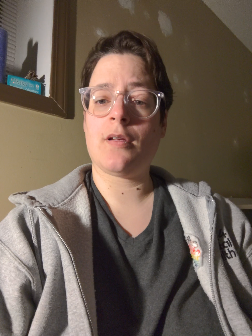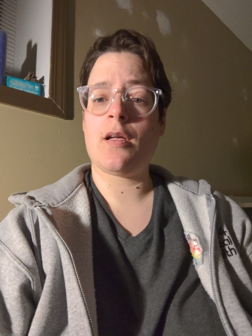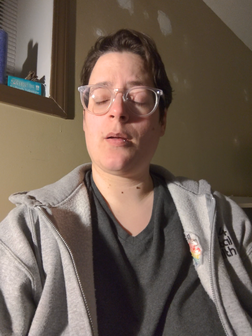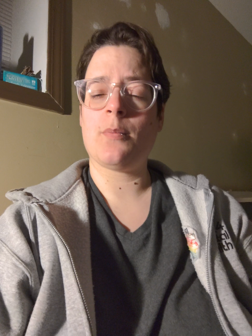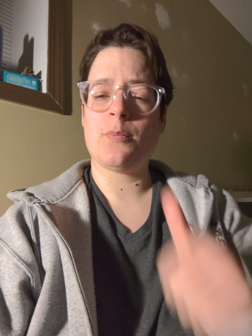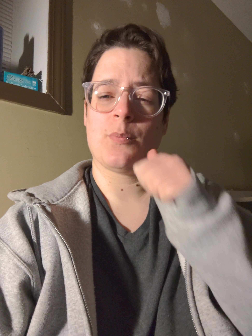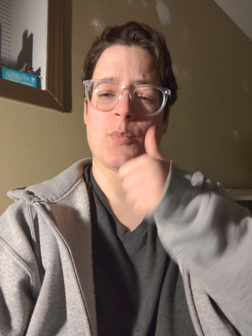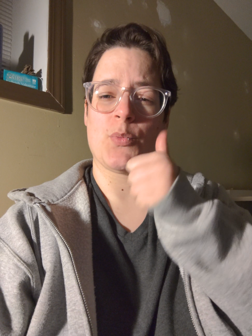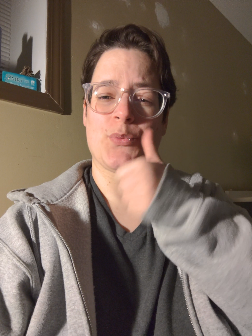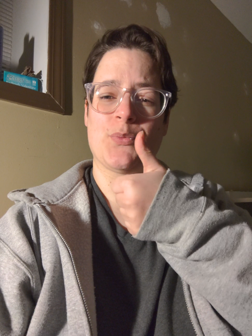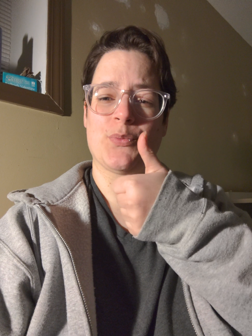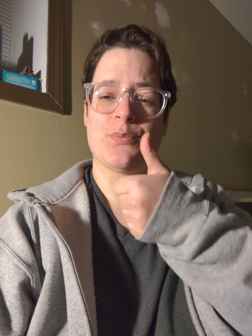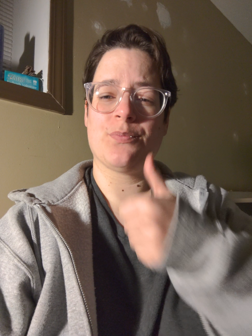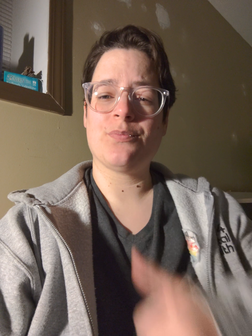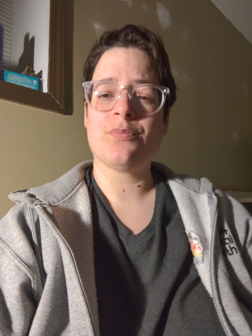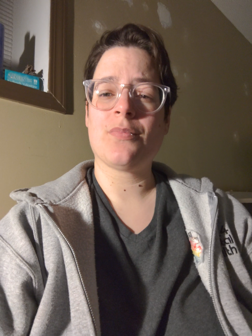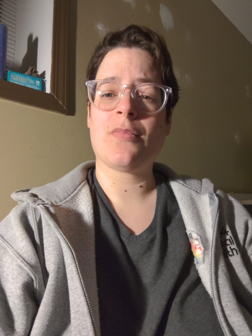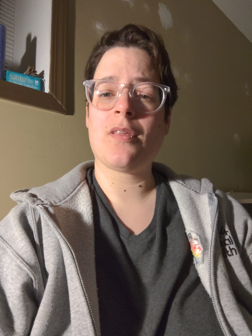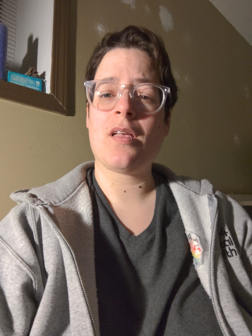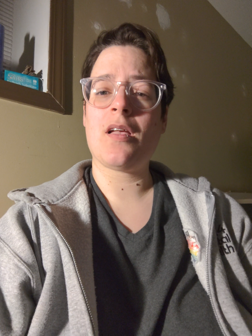tomorrow